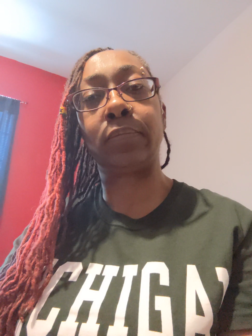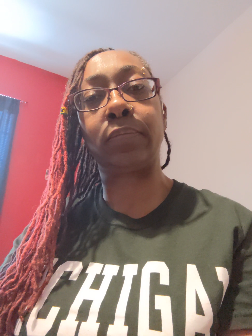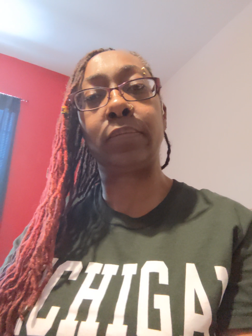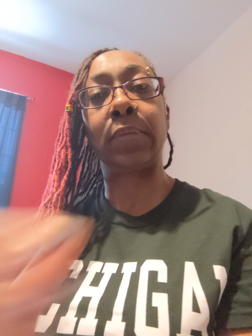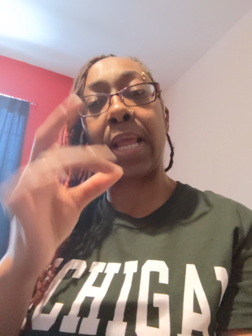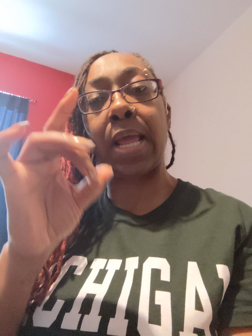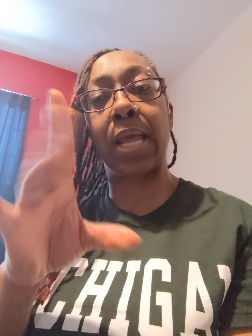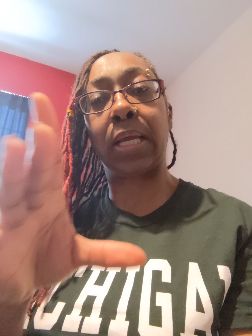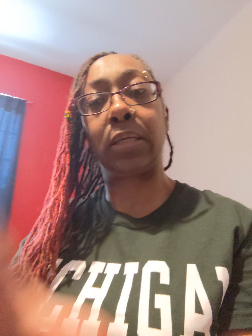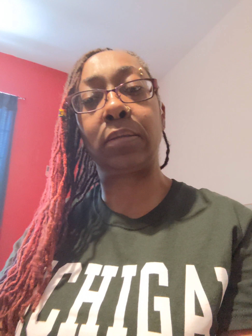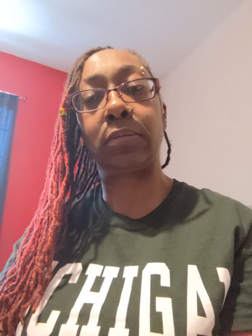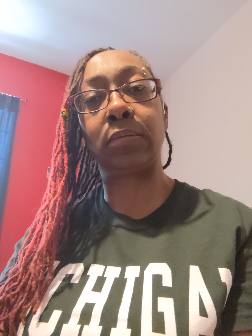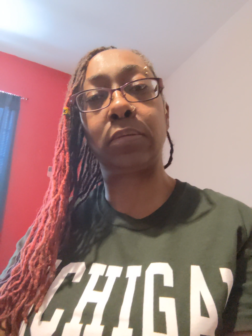hate